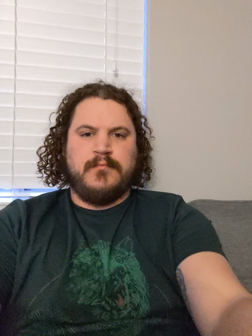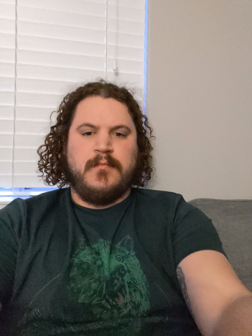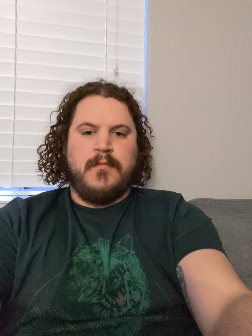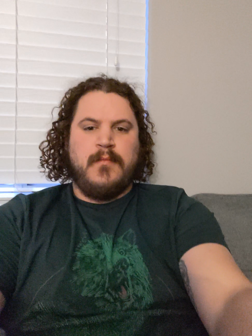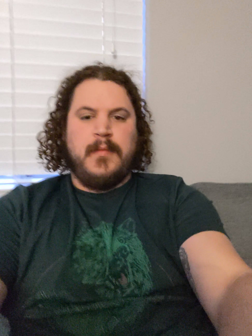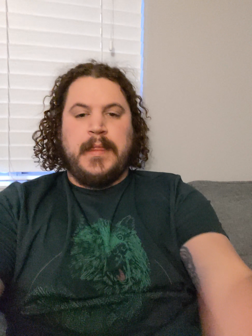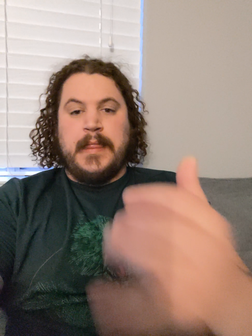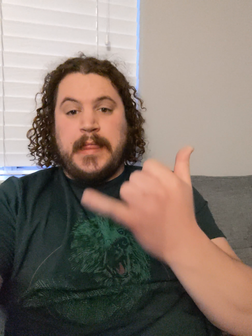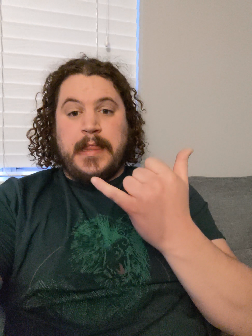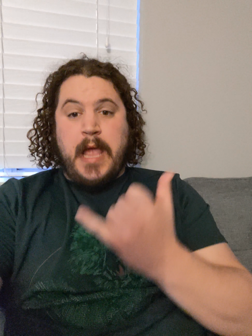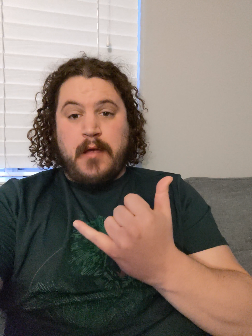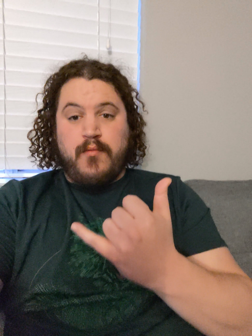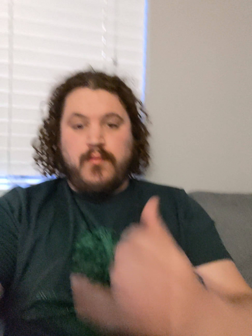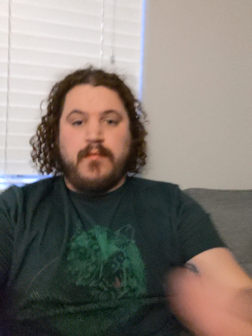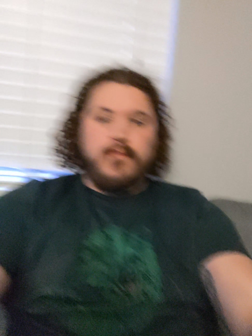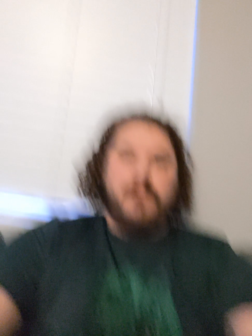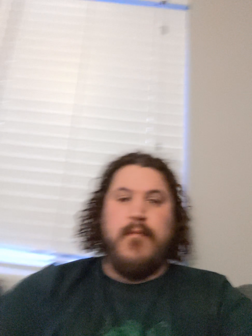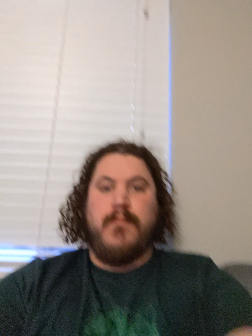now